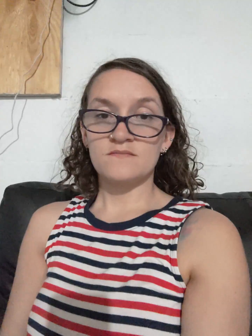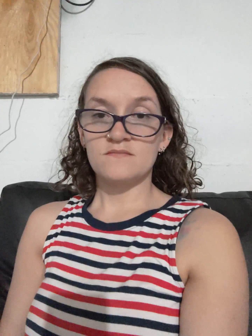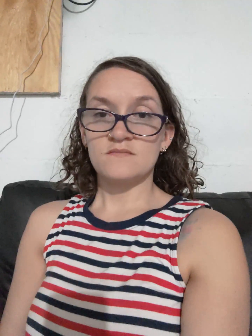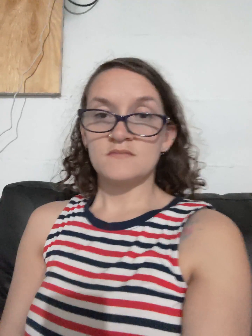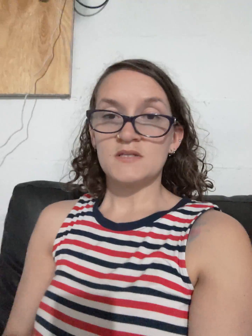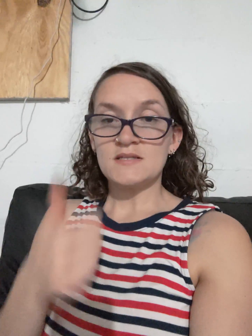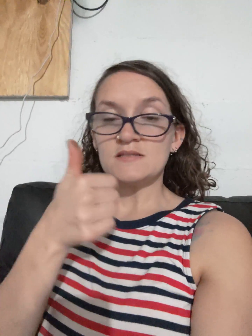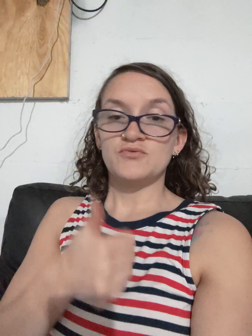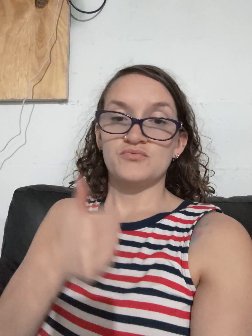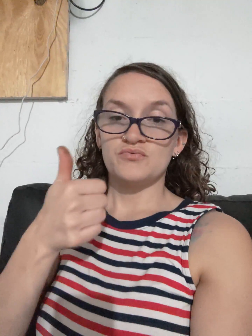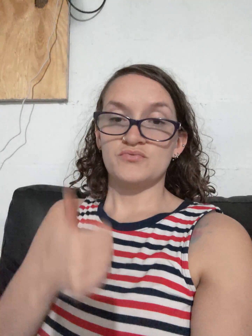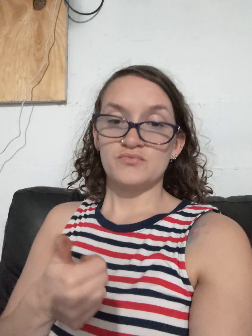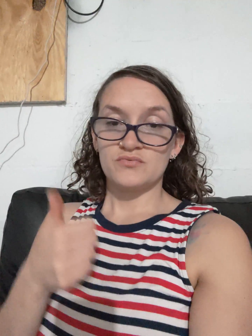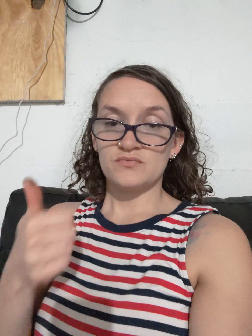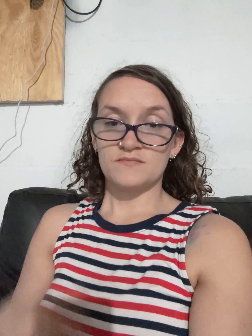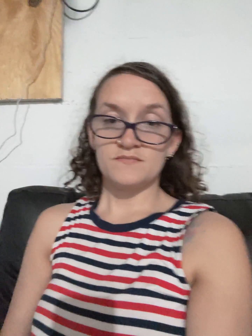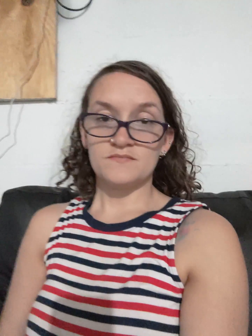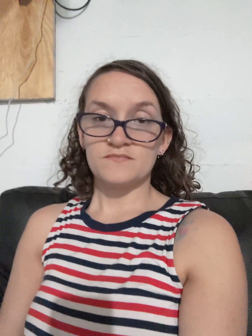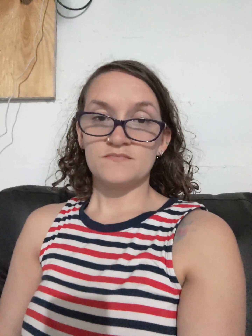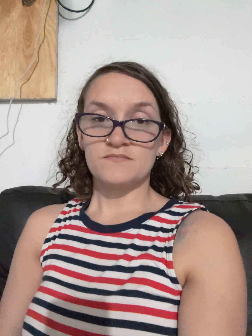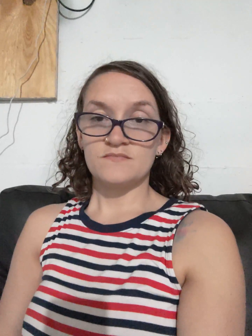each